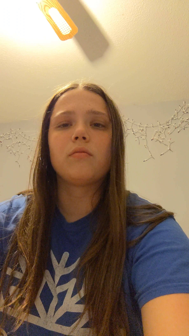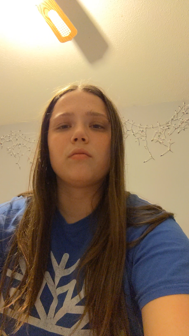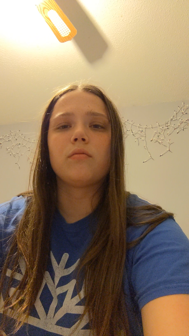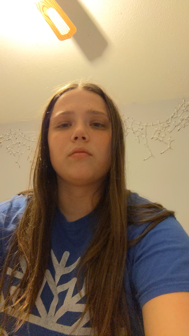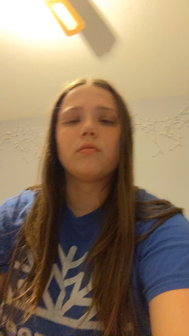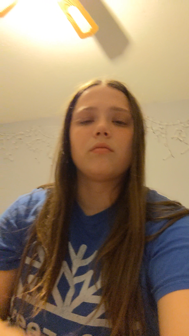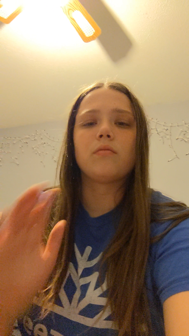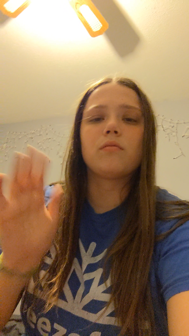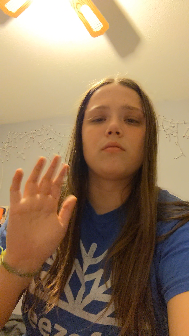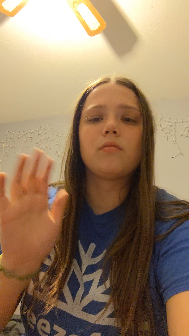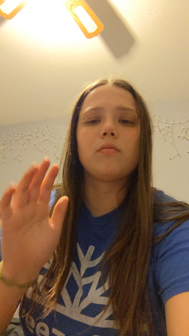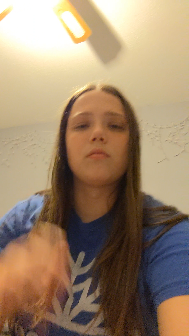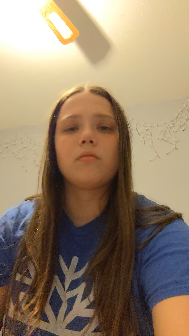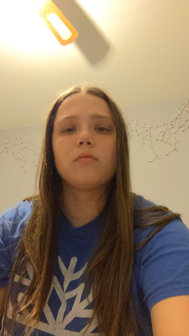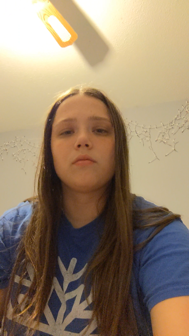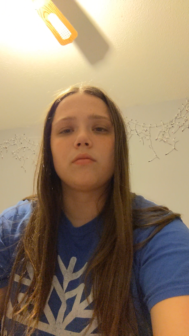hi